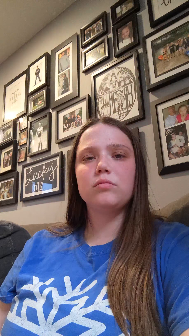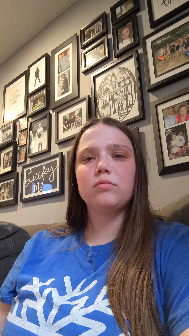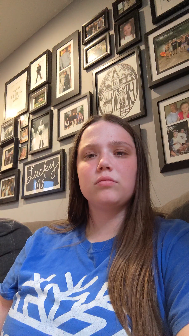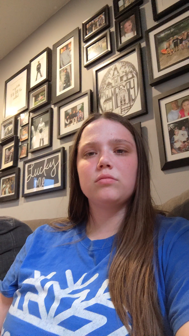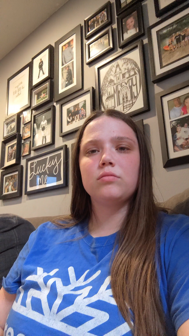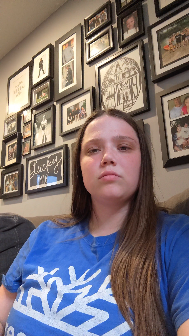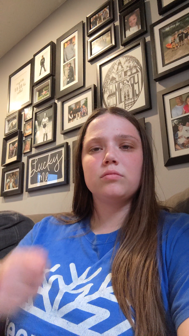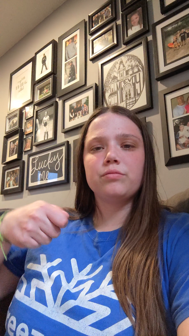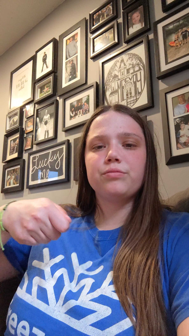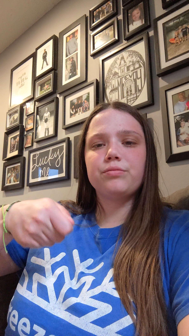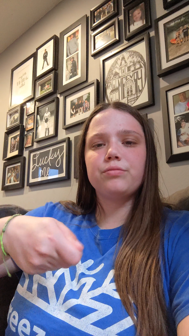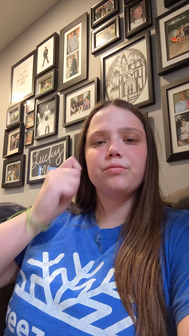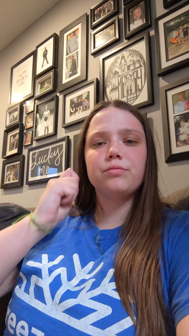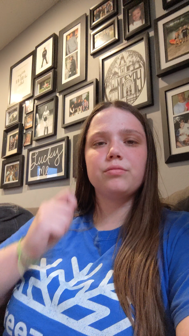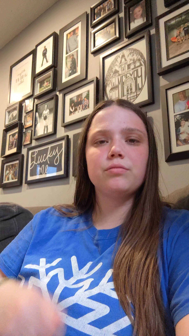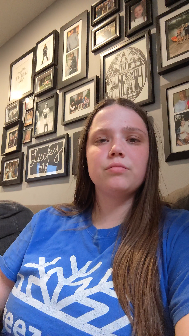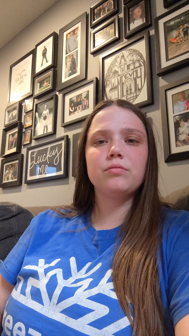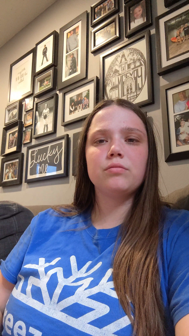shovel